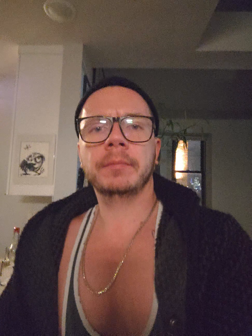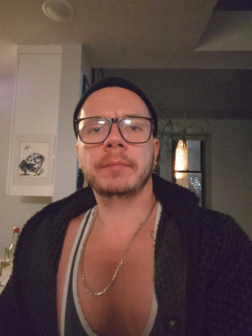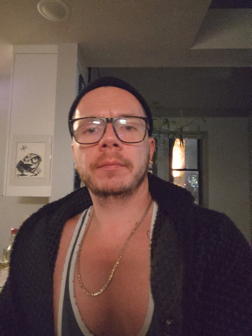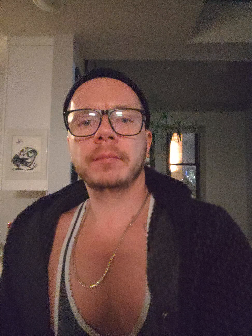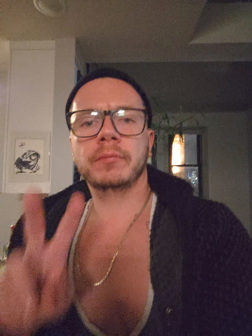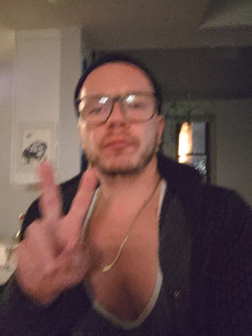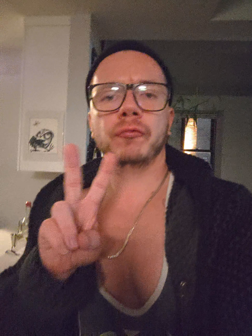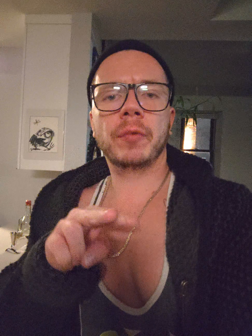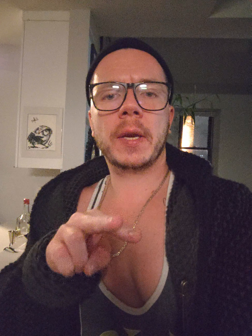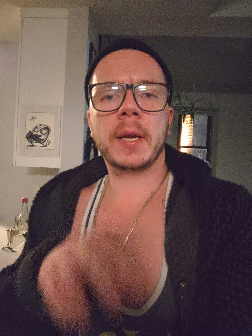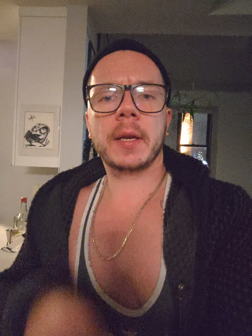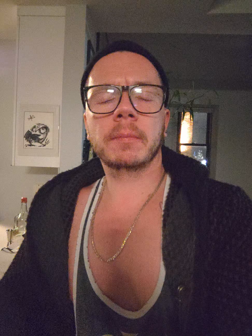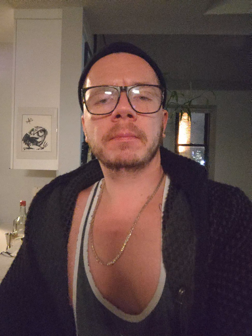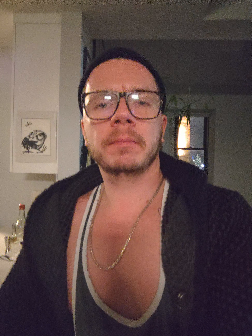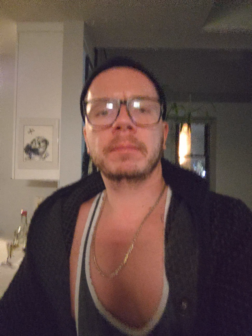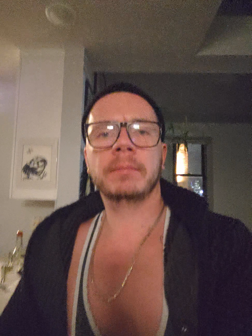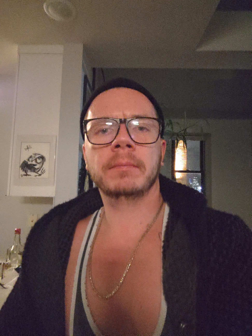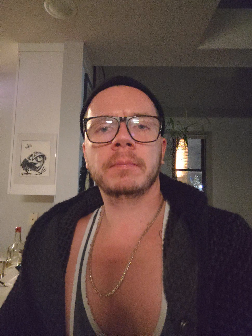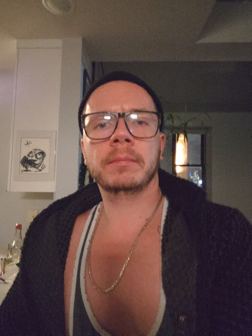read